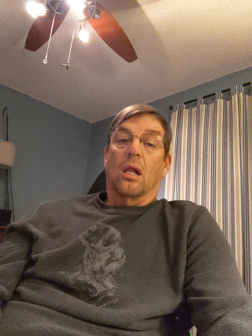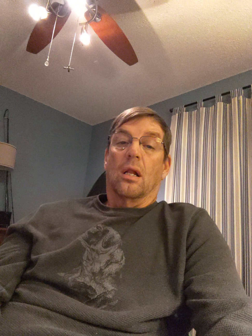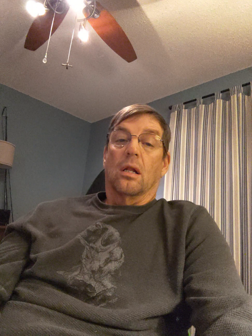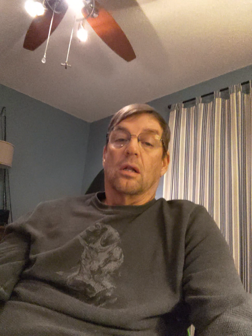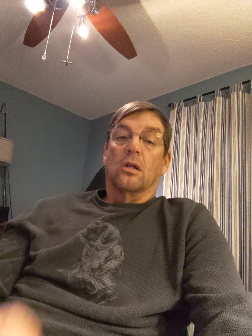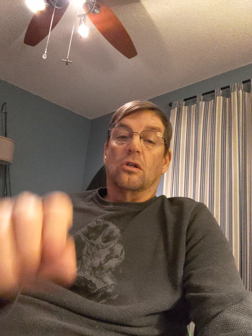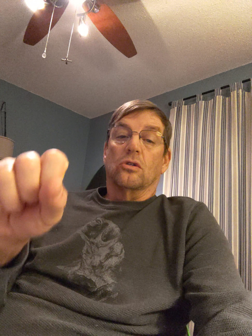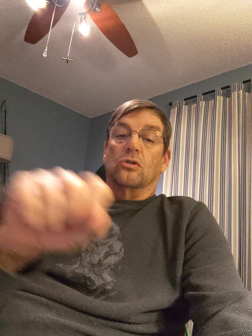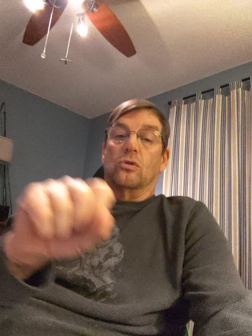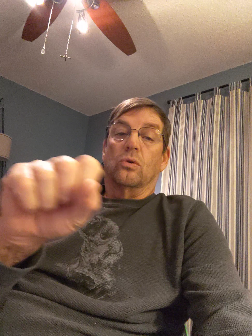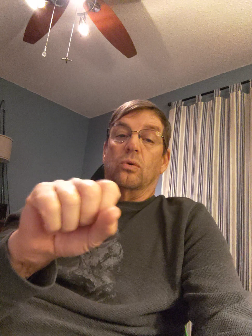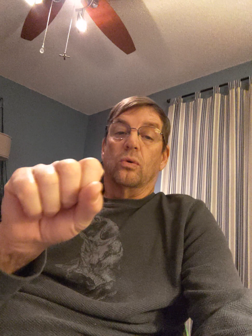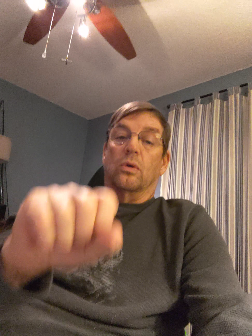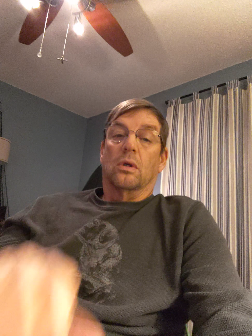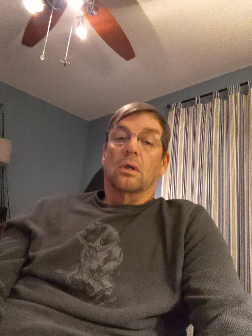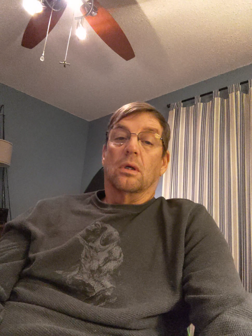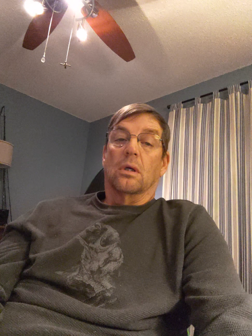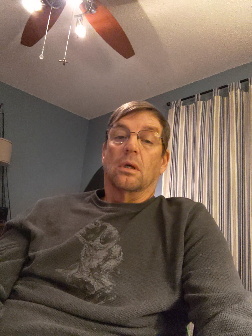shoe